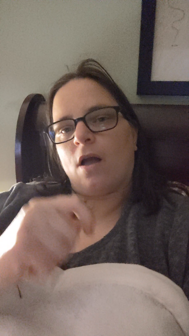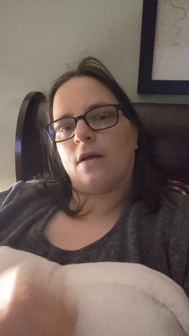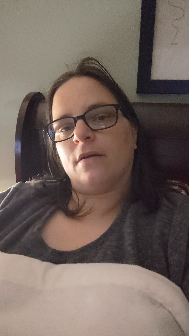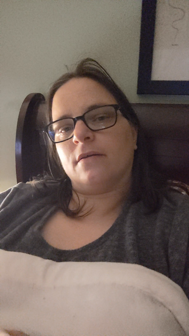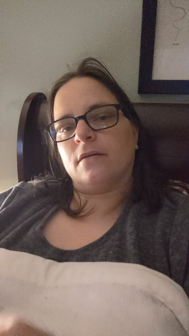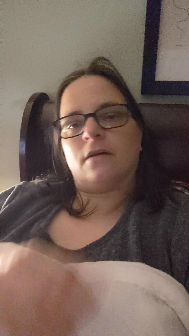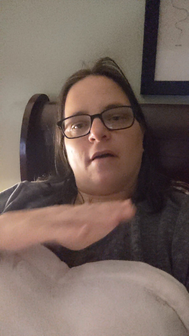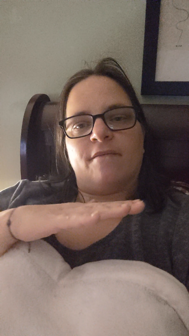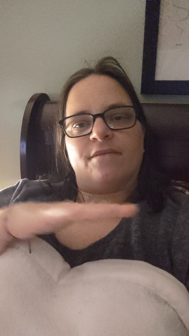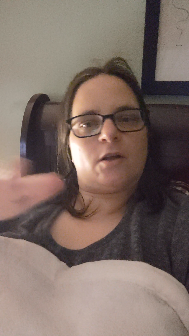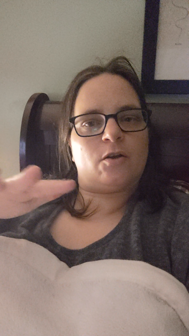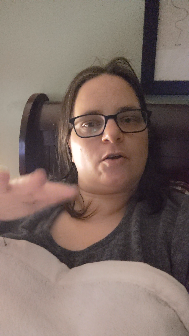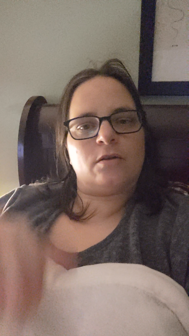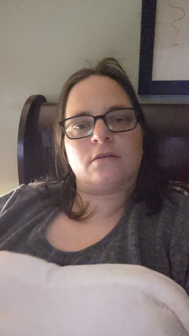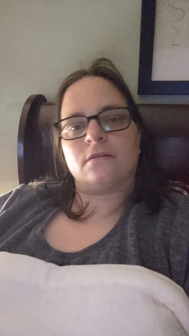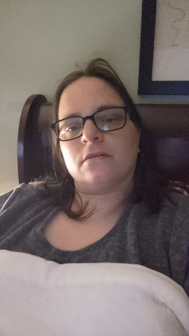full